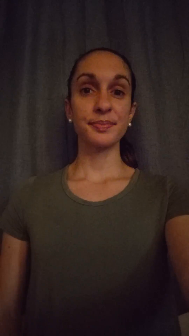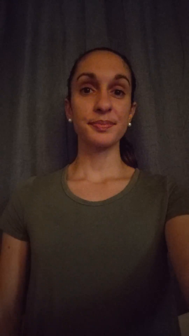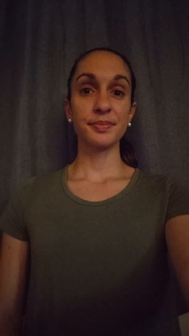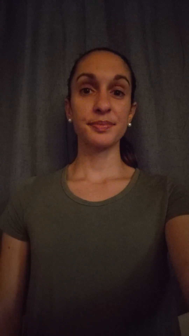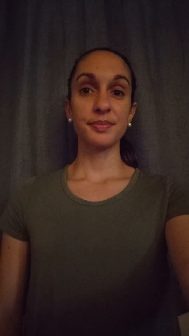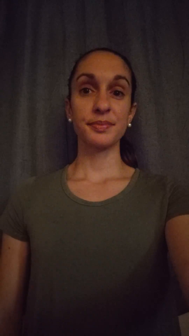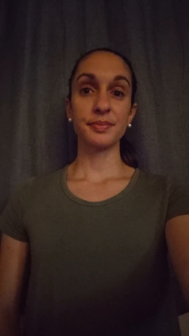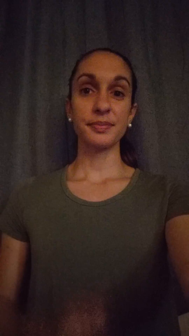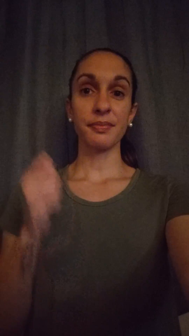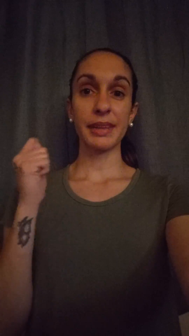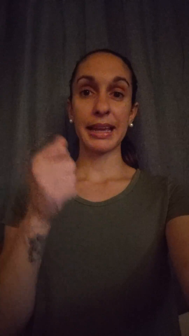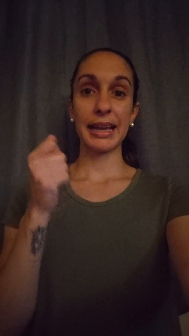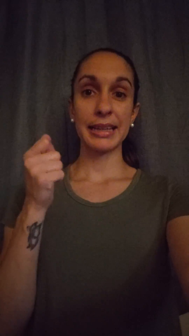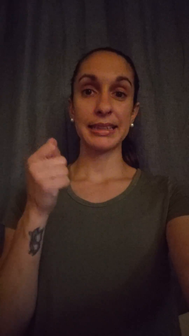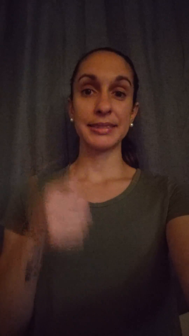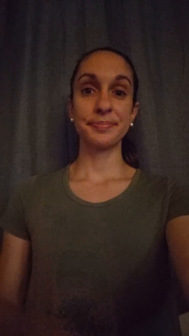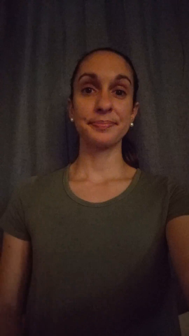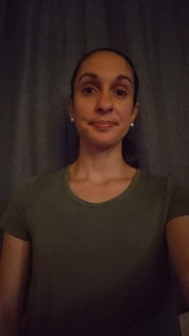hit